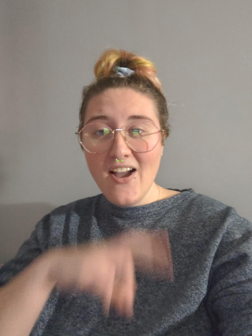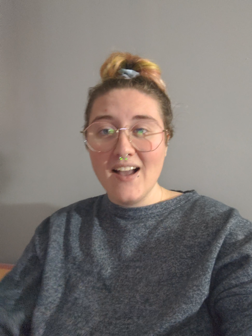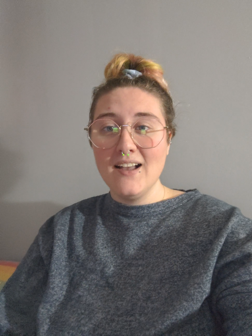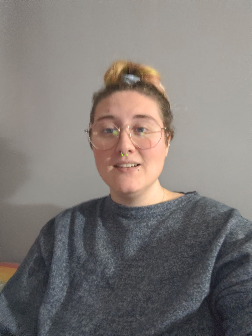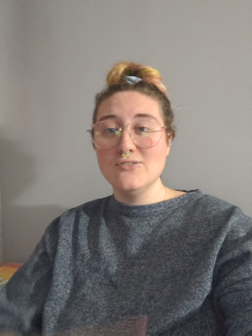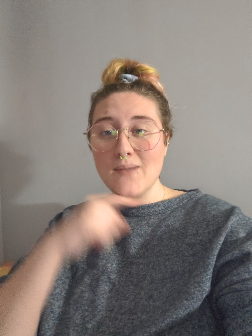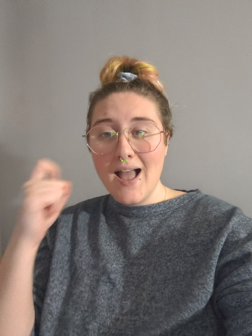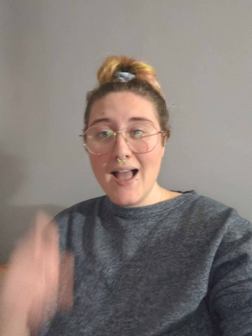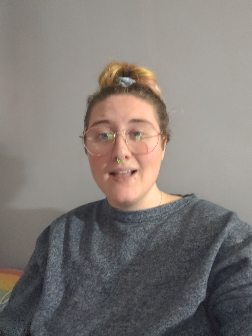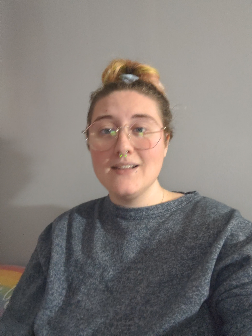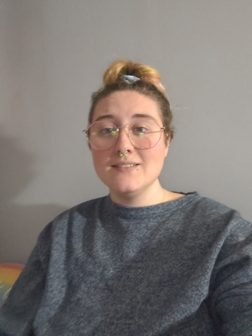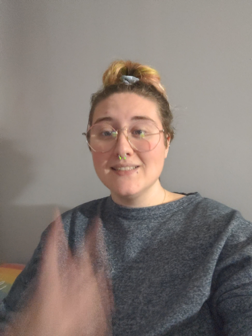dry